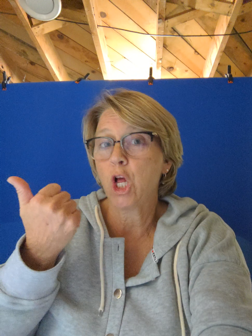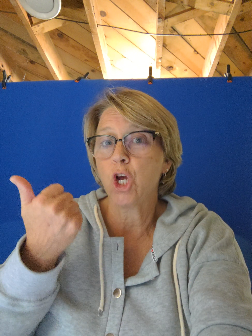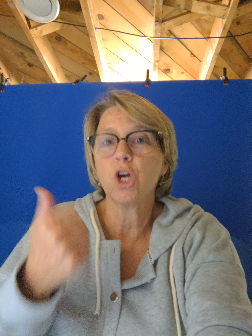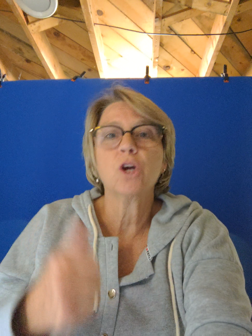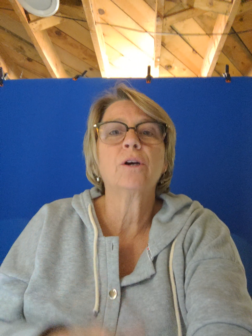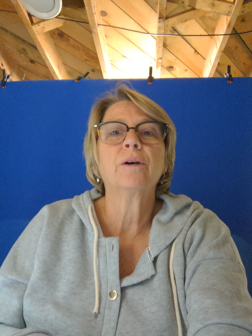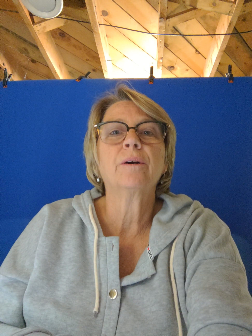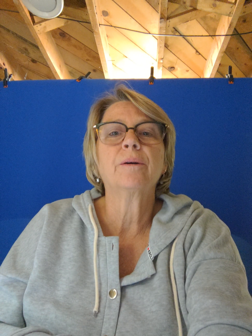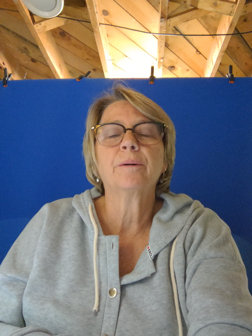better